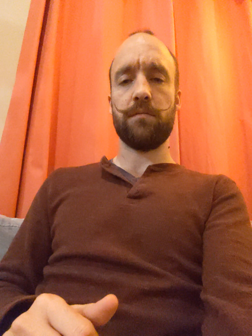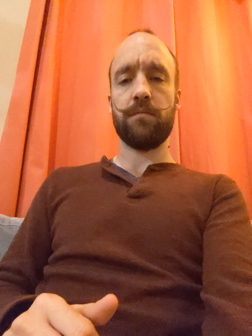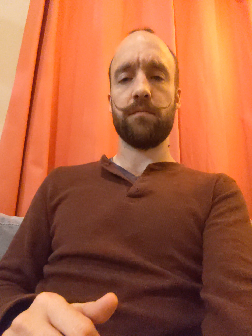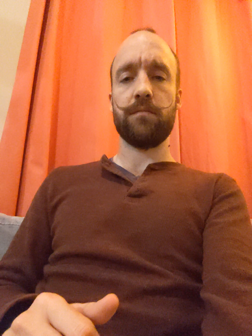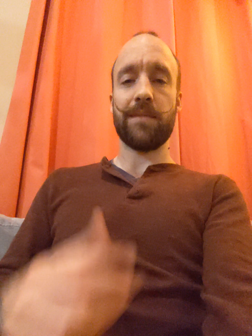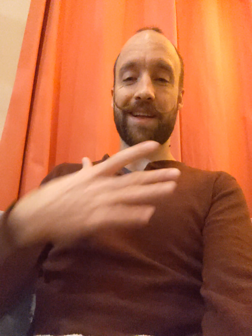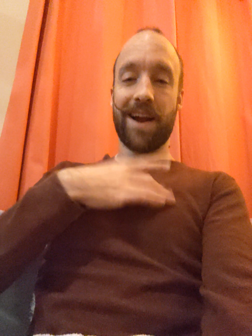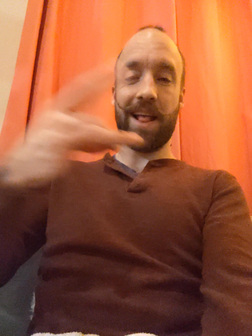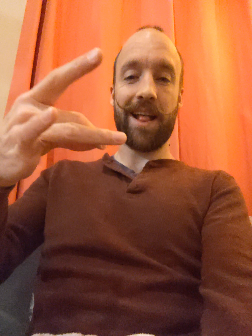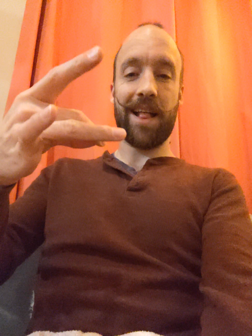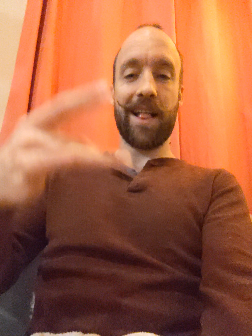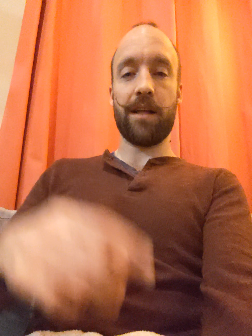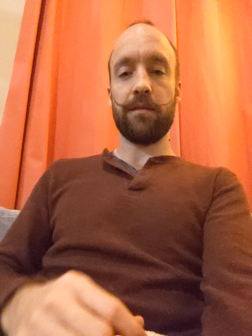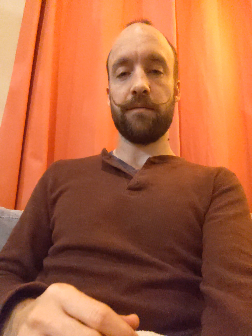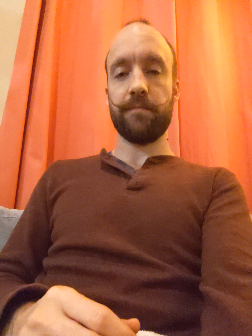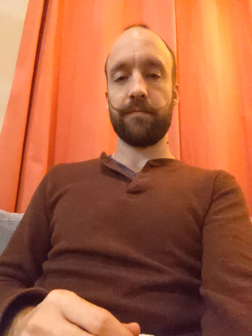like